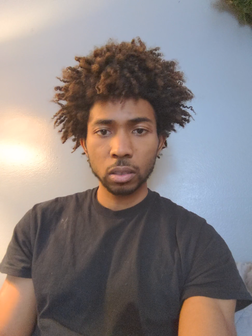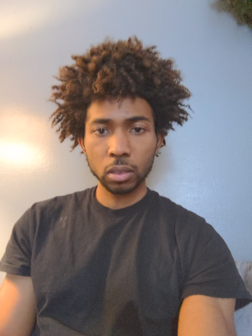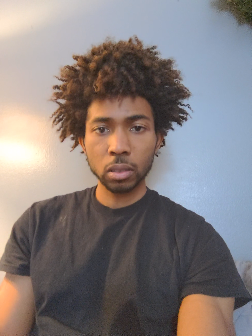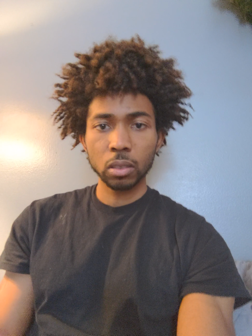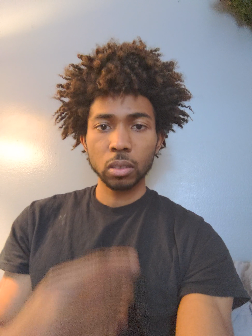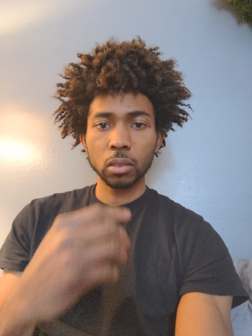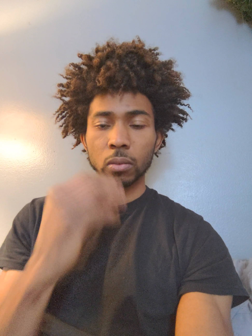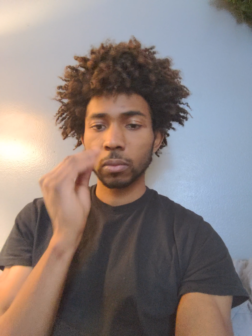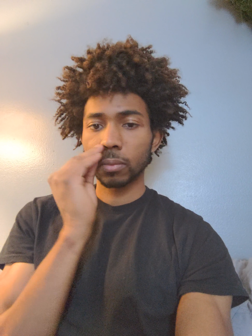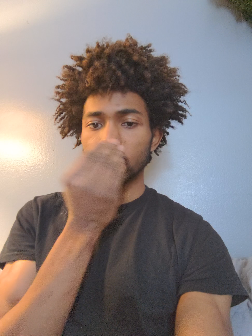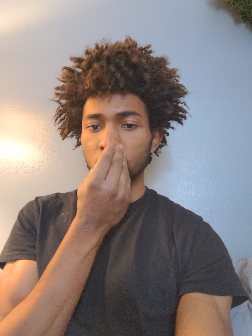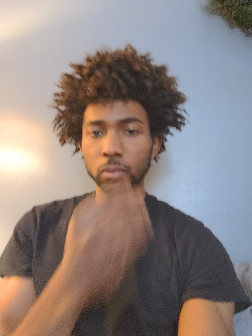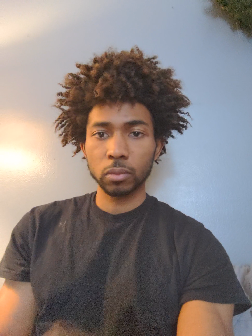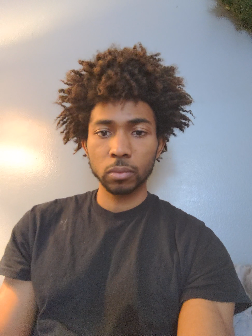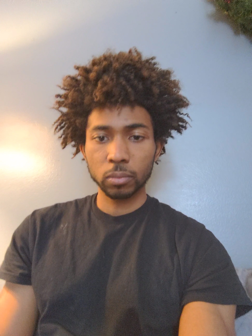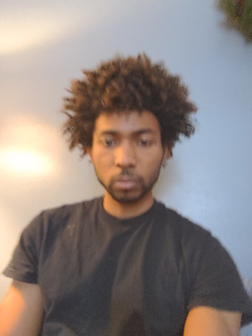flower